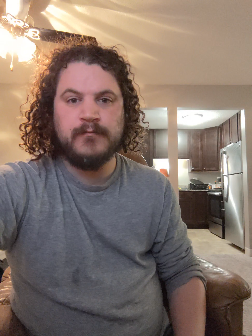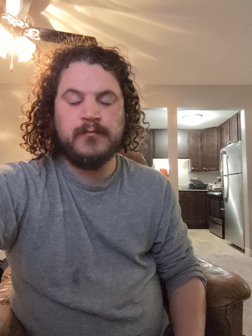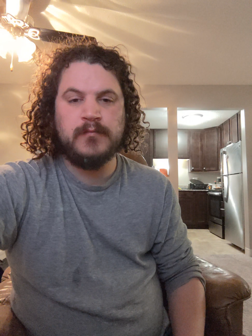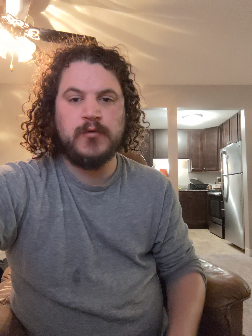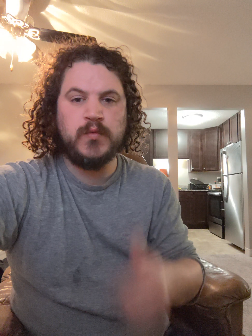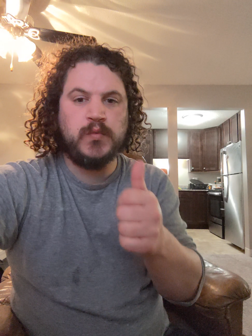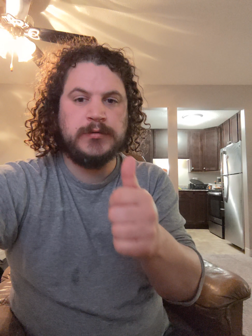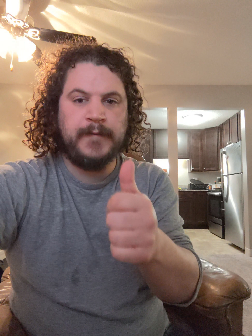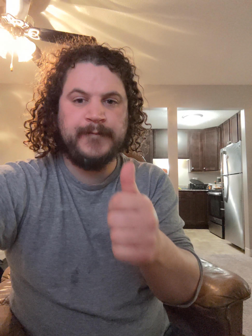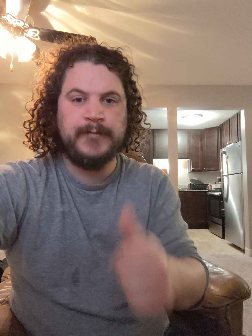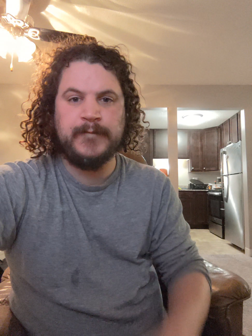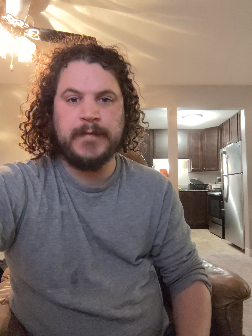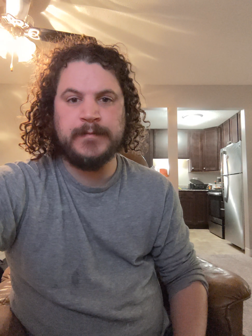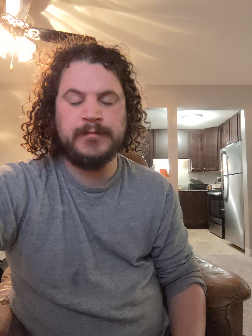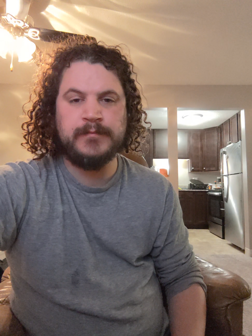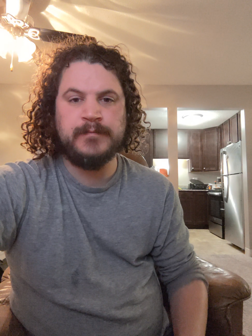yourself